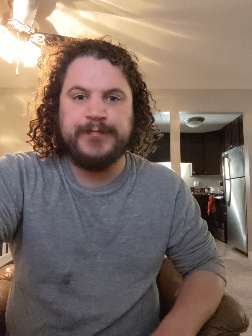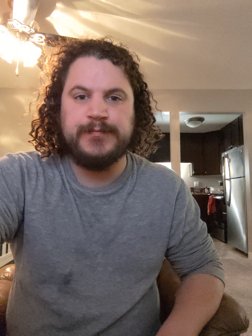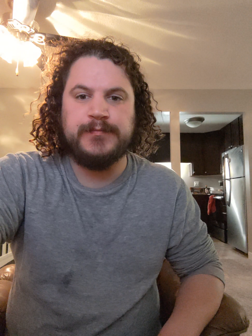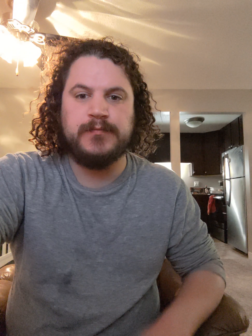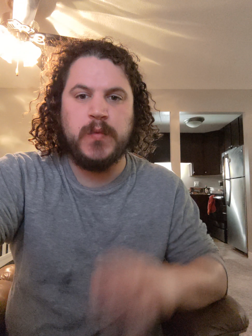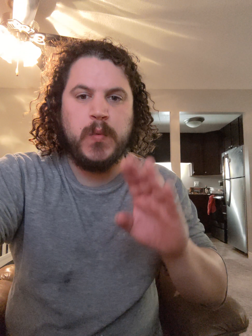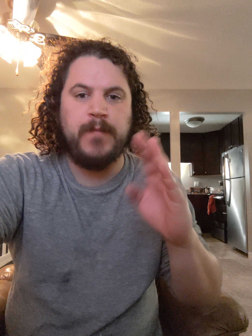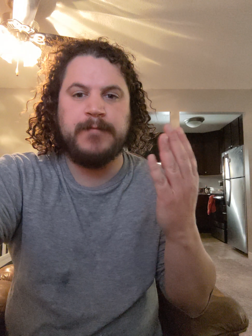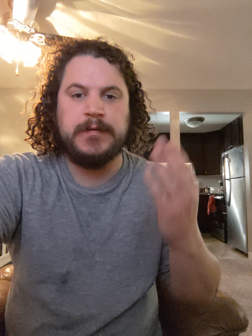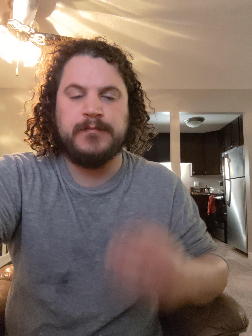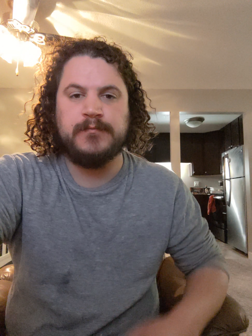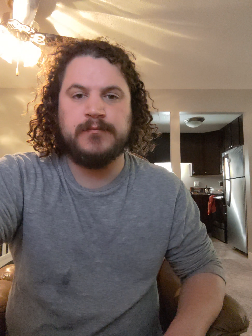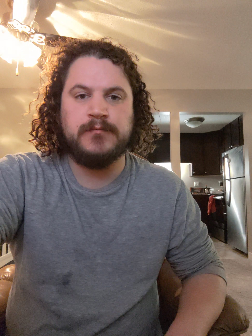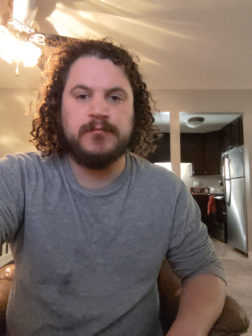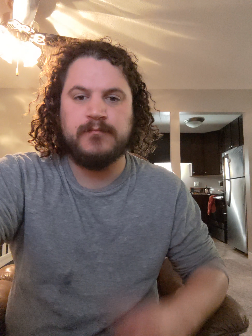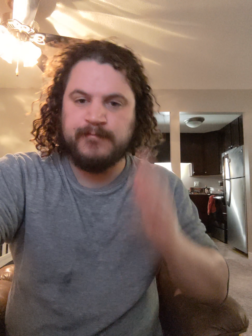open